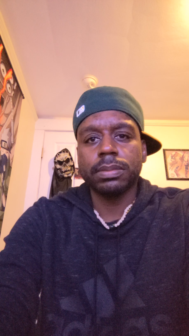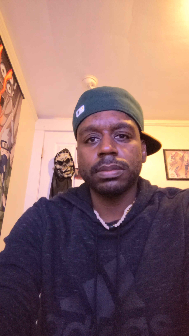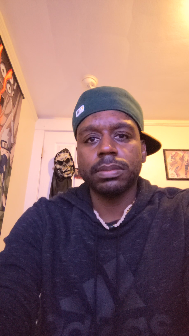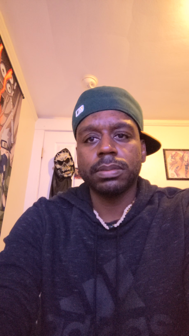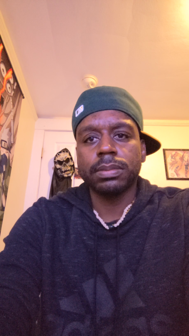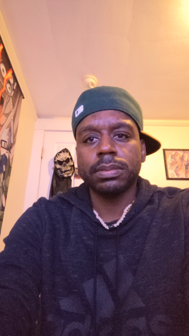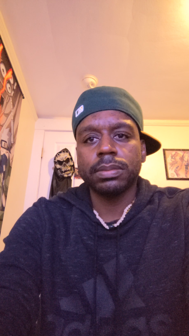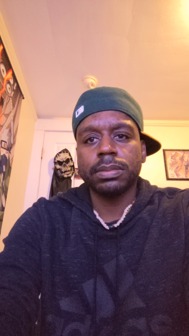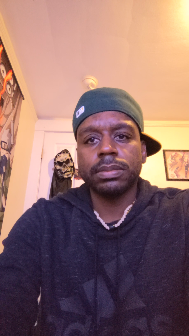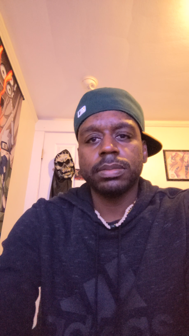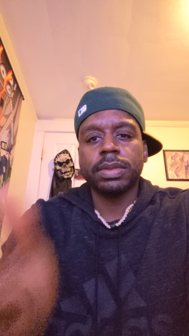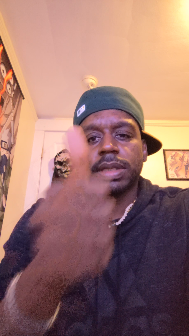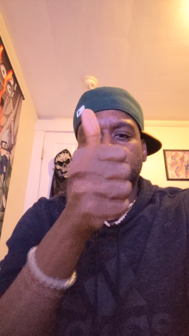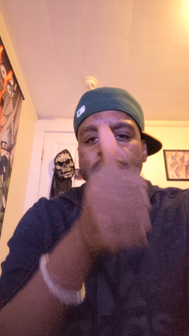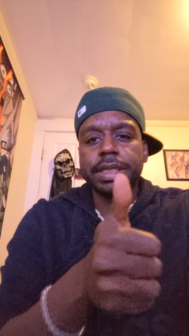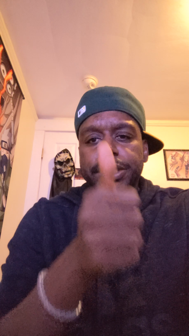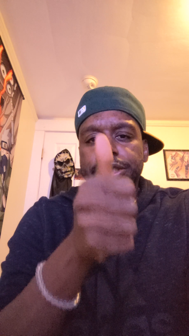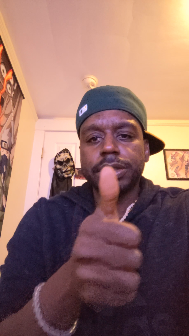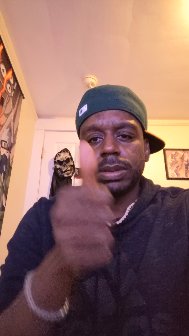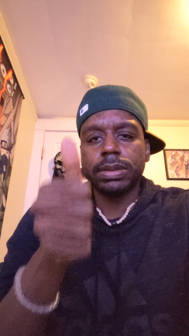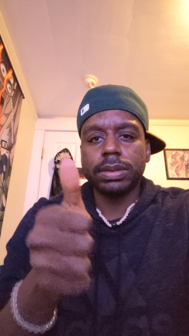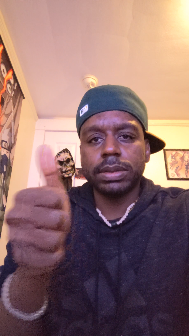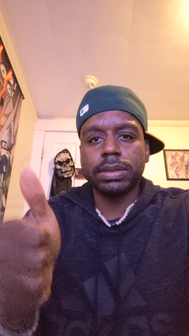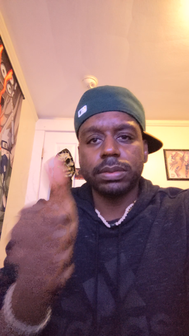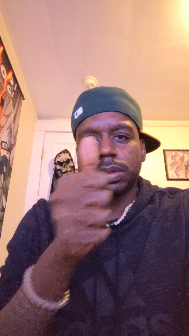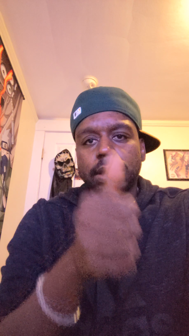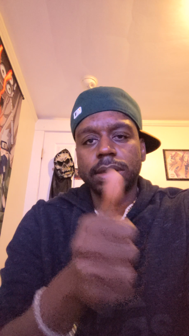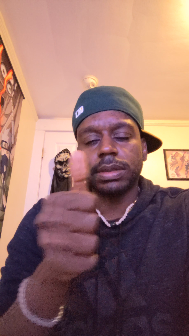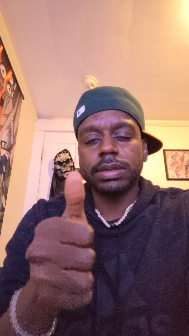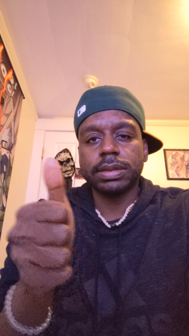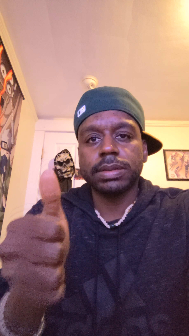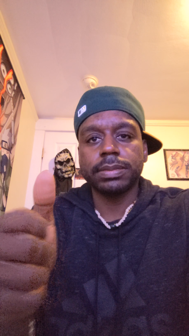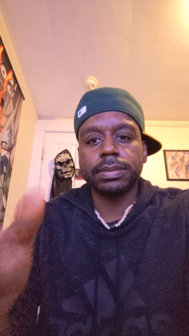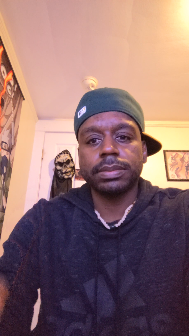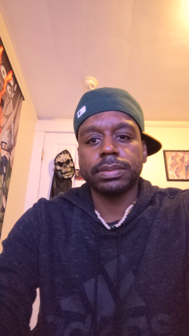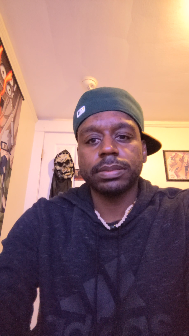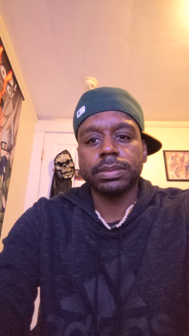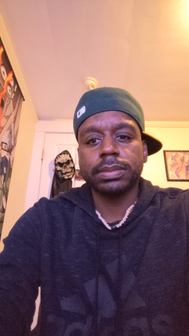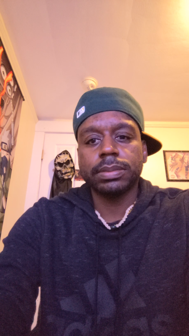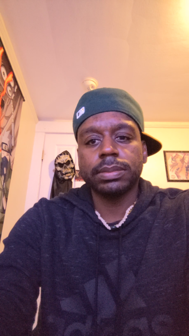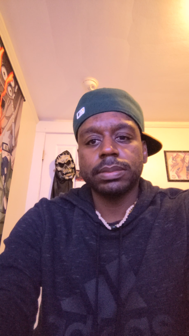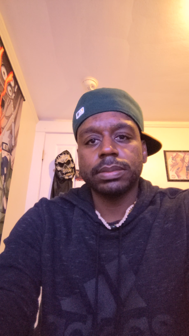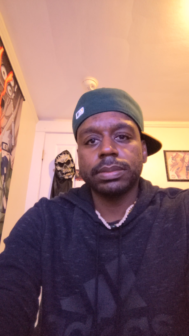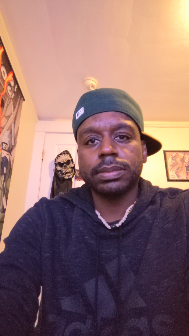each